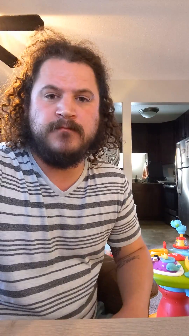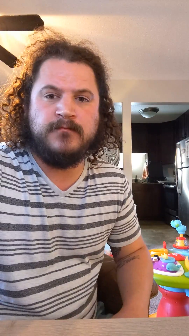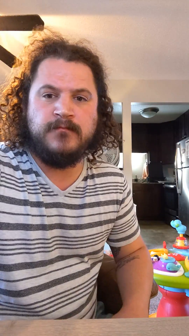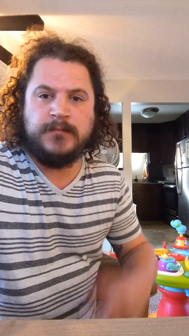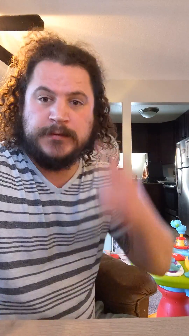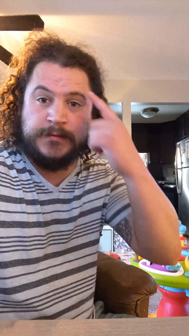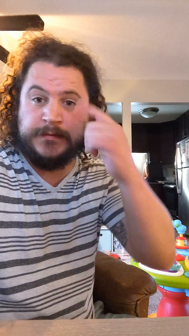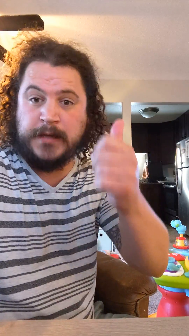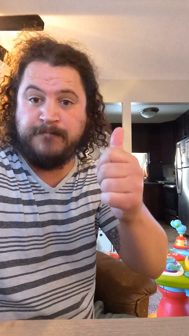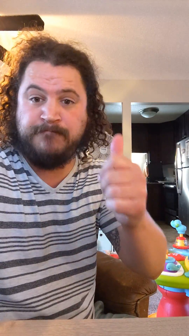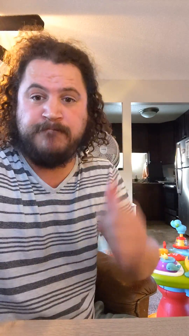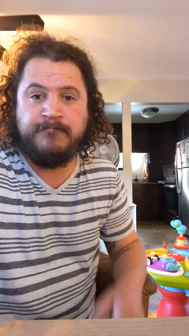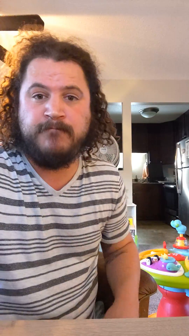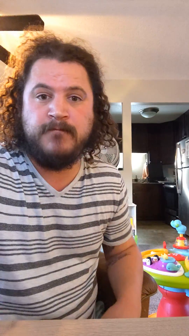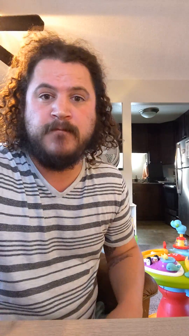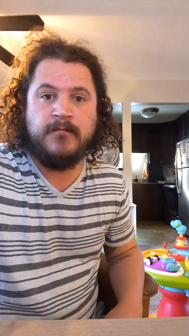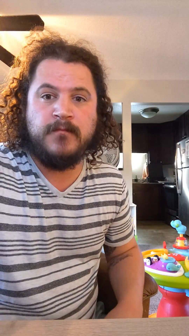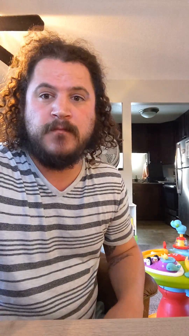dime